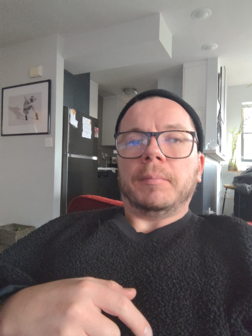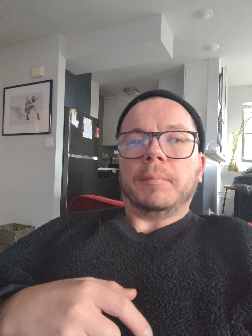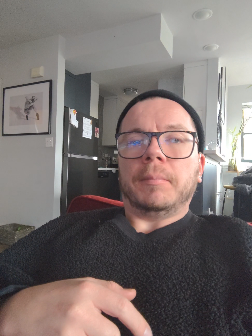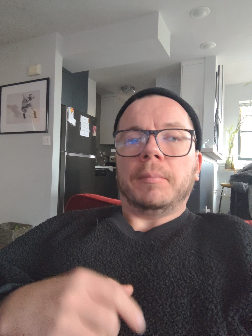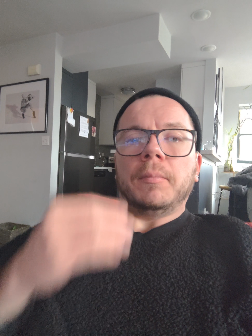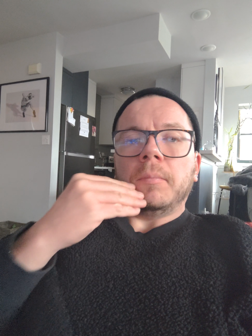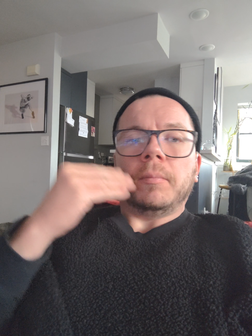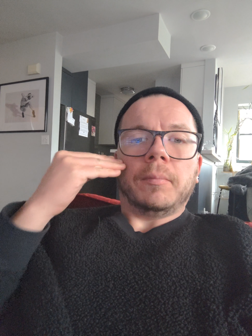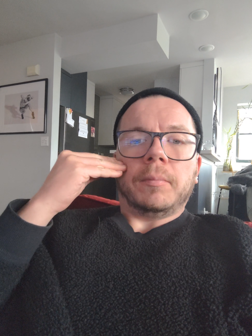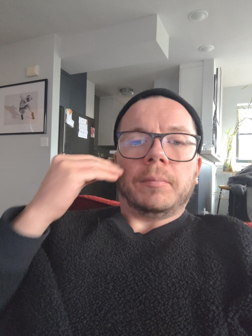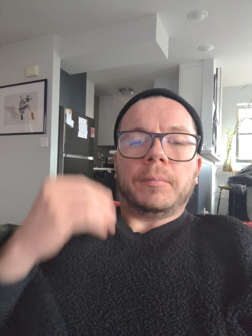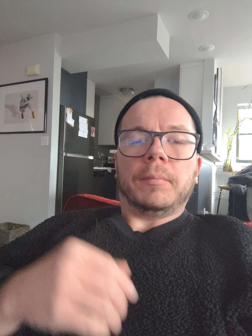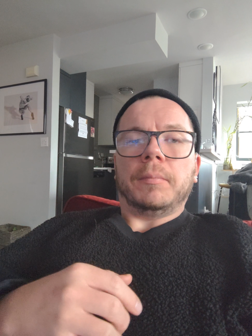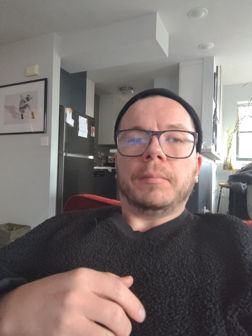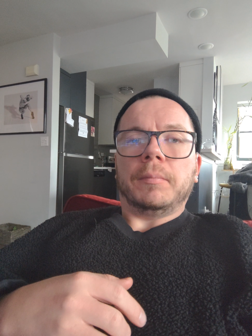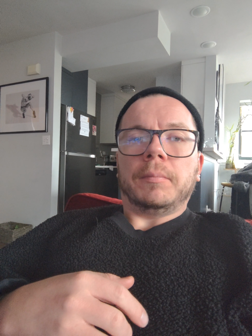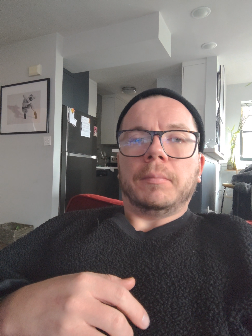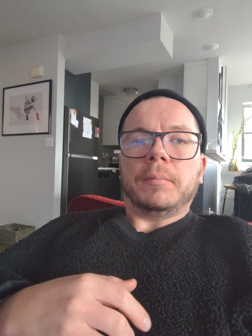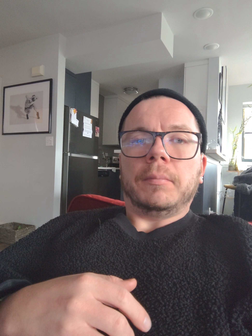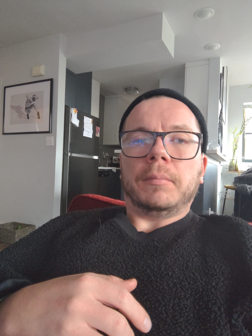home